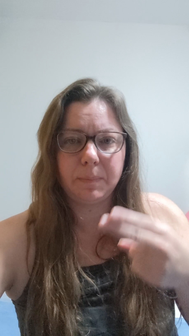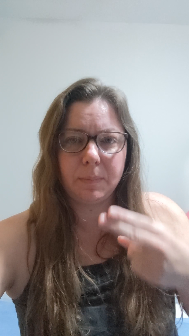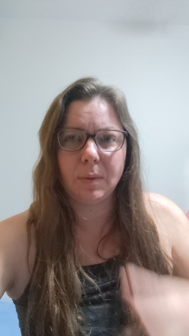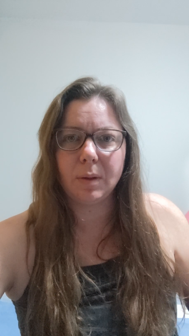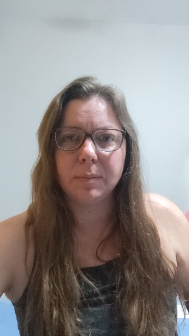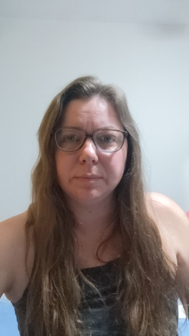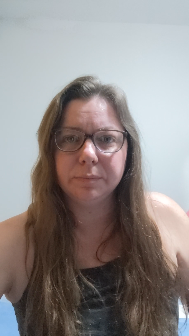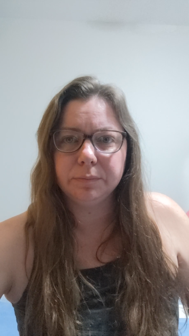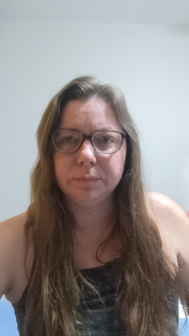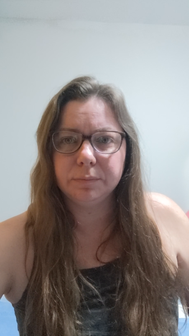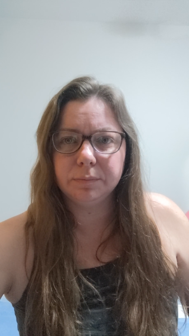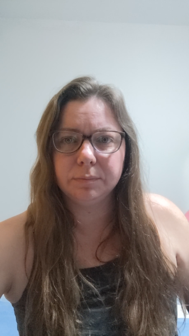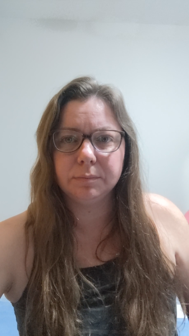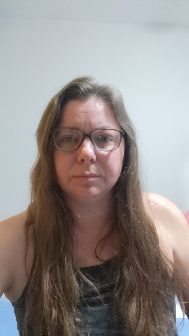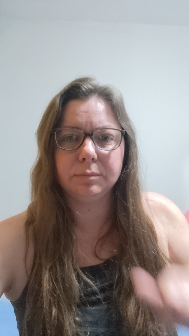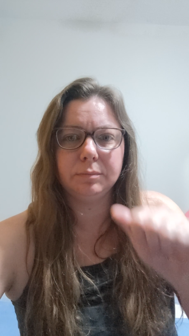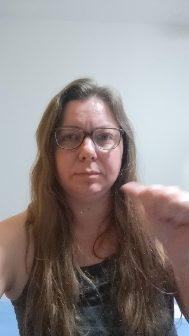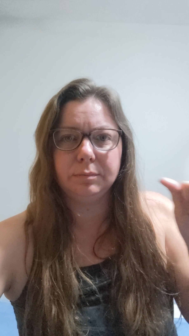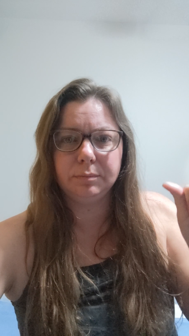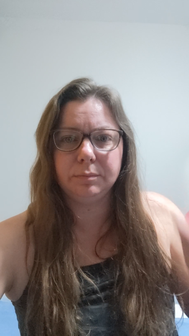a